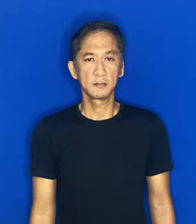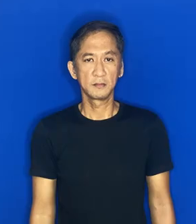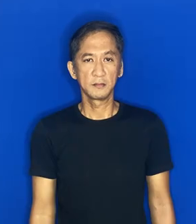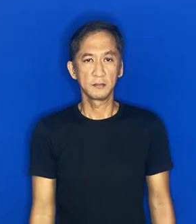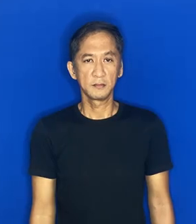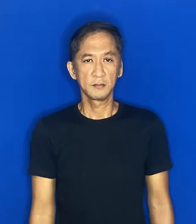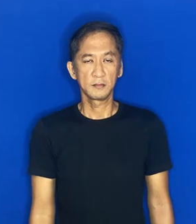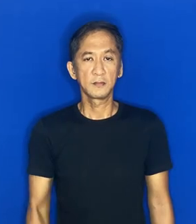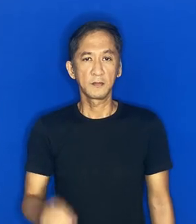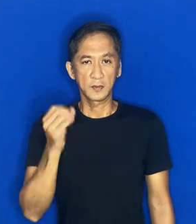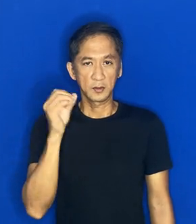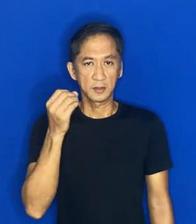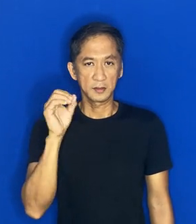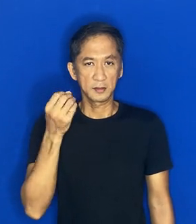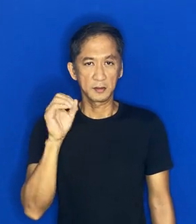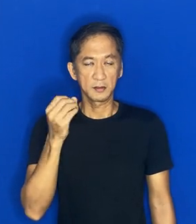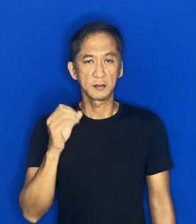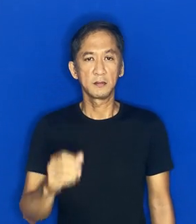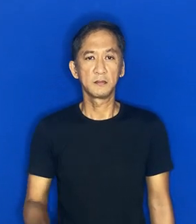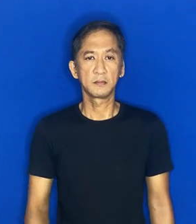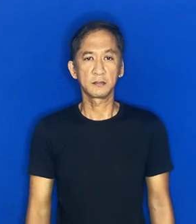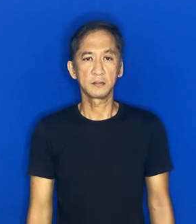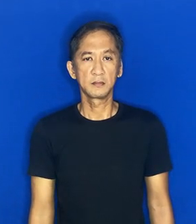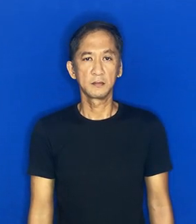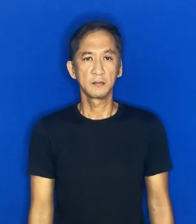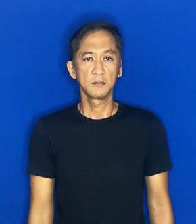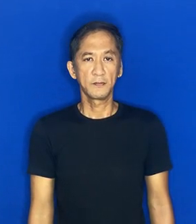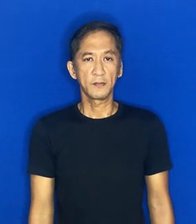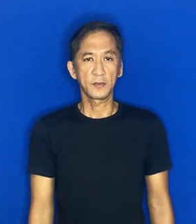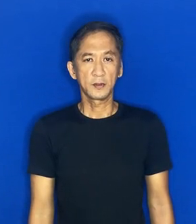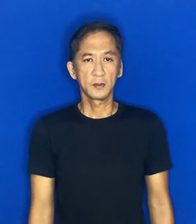orange